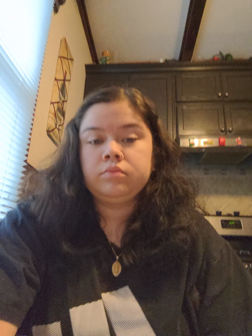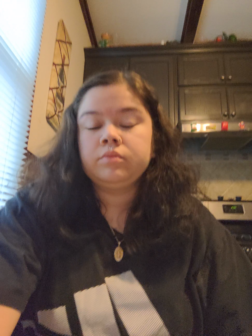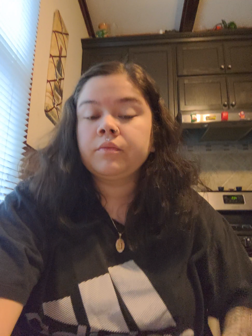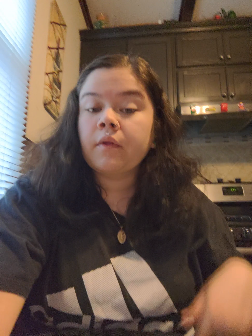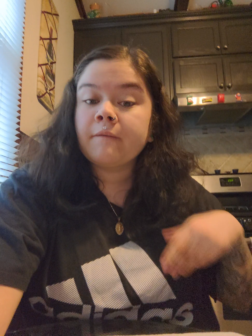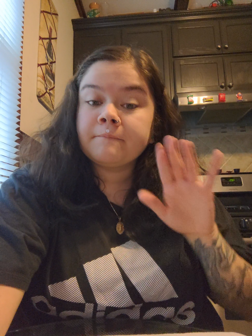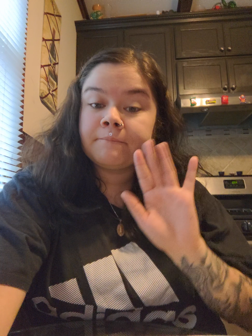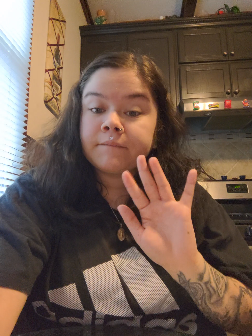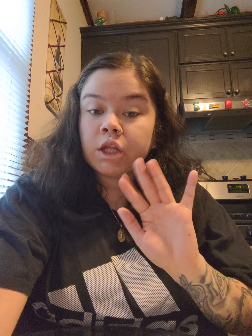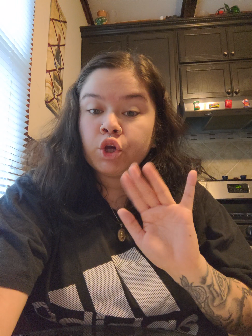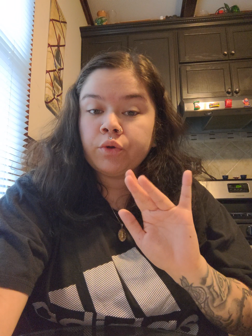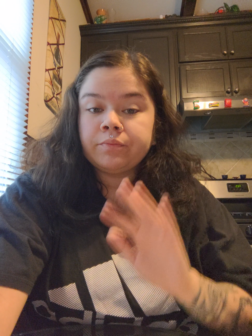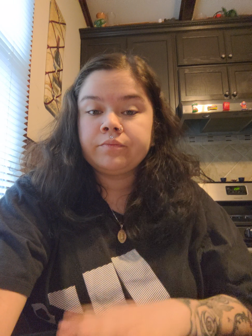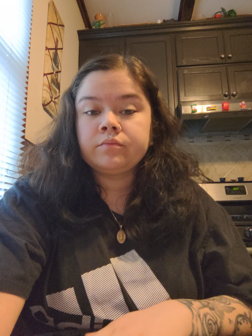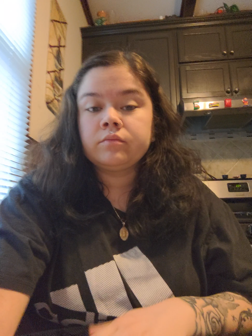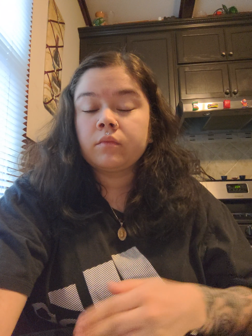finger